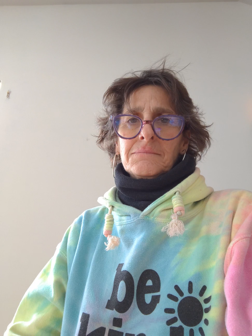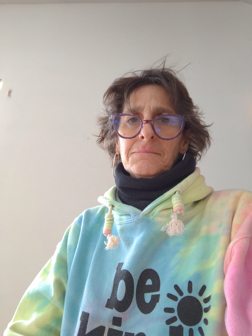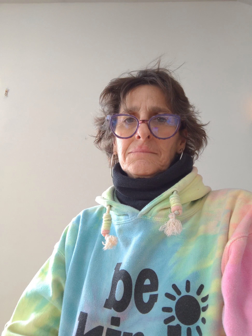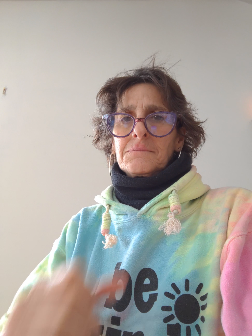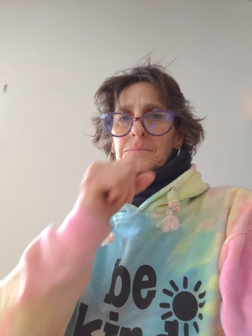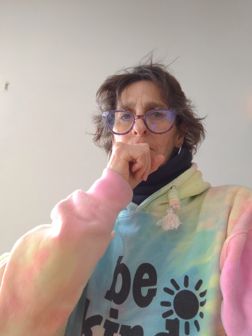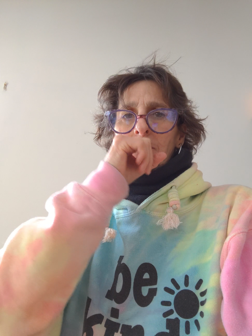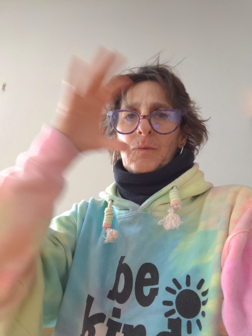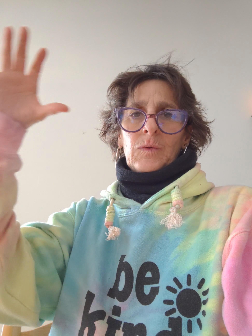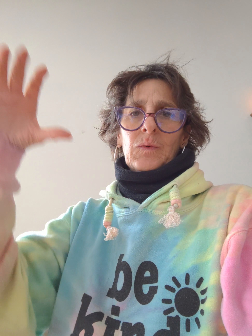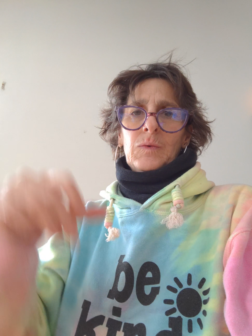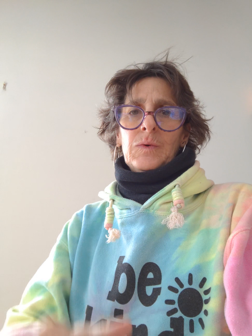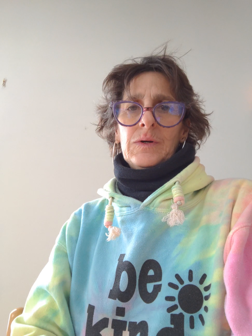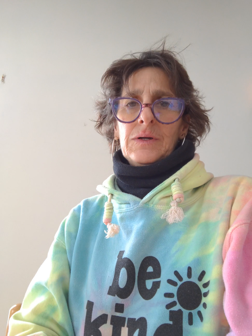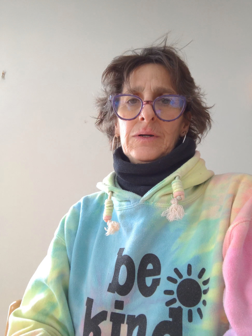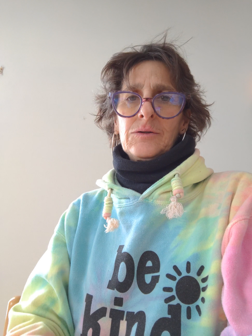balloon